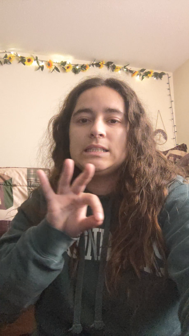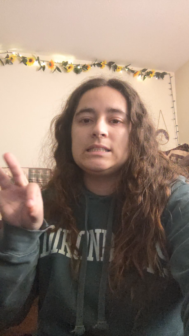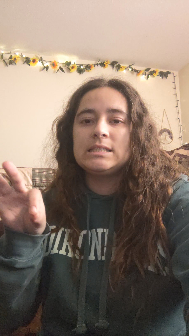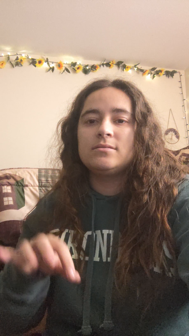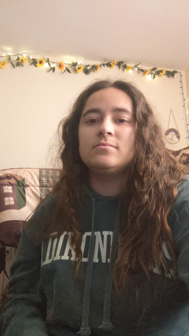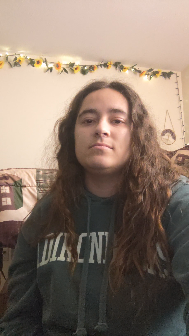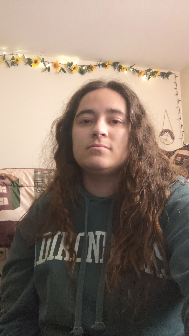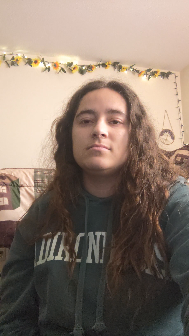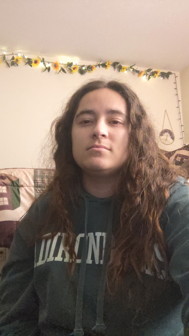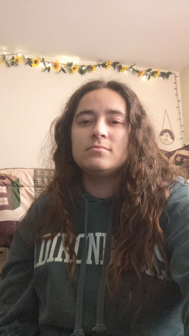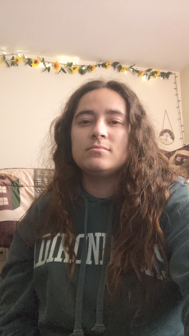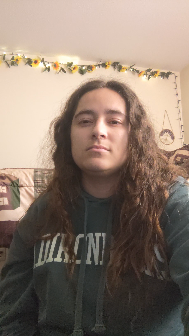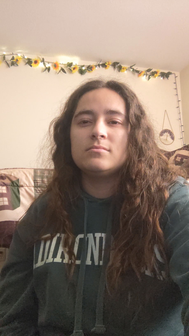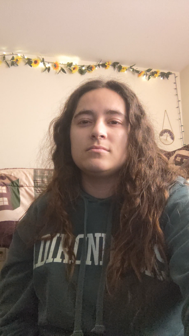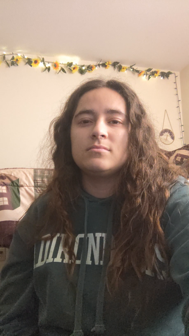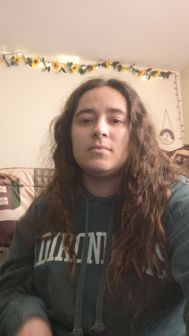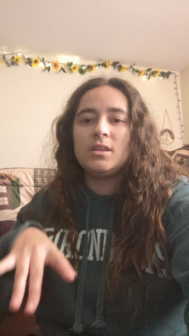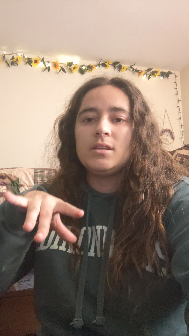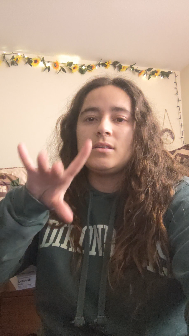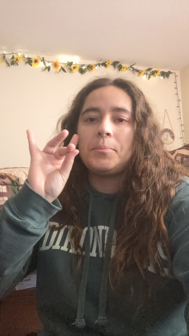pick